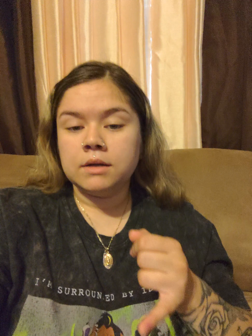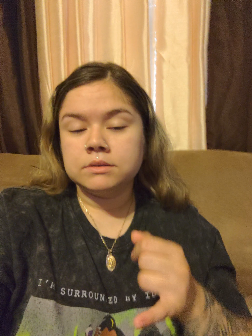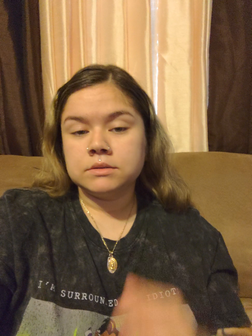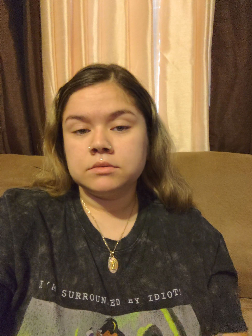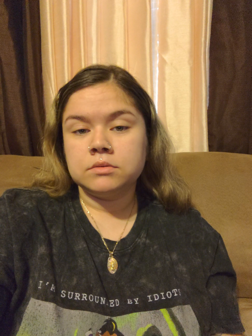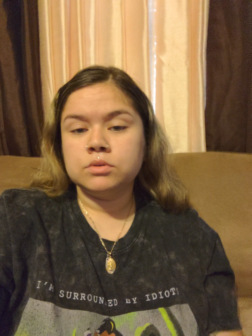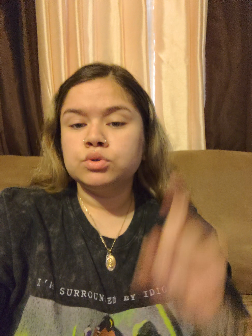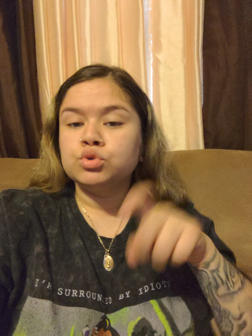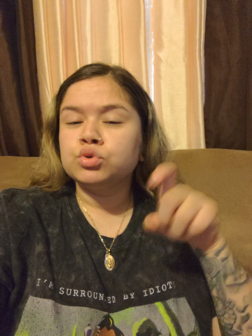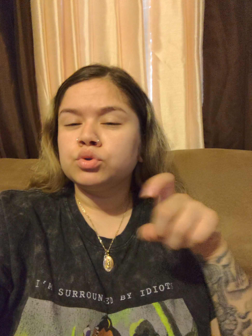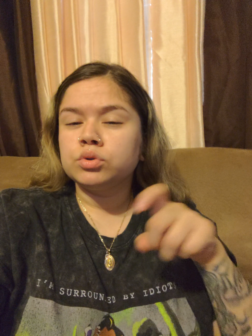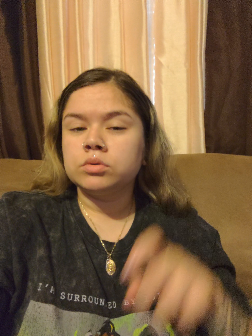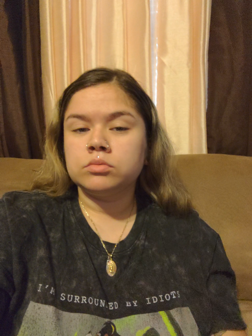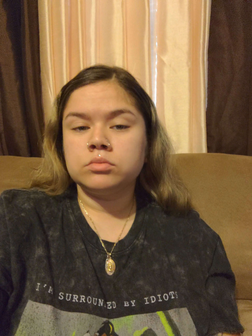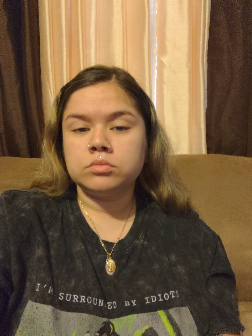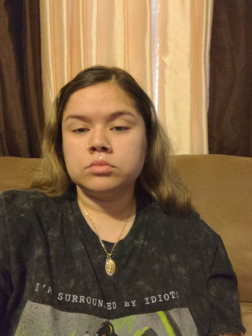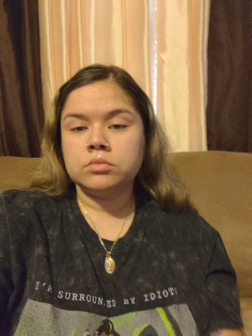should